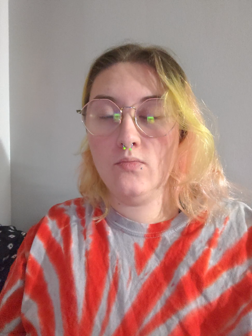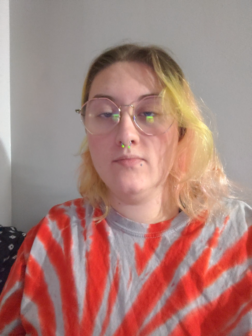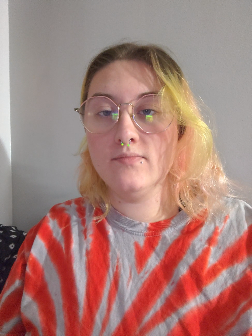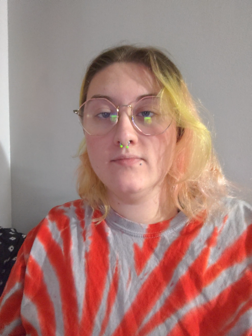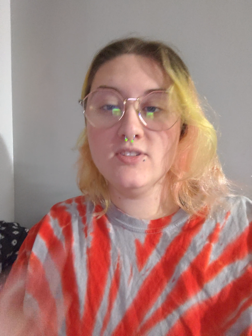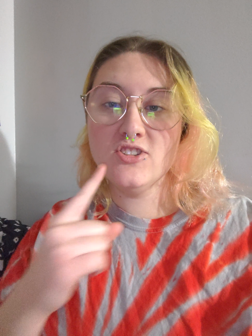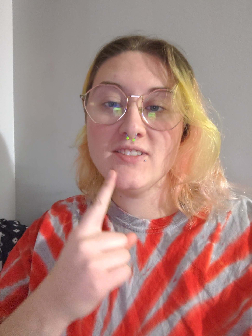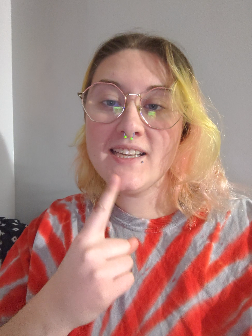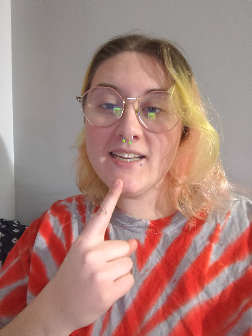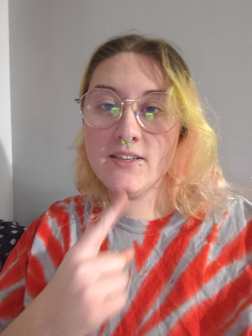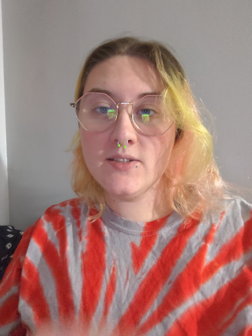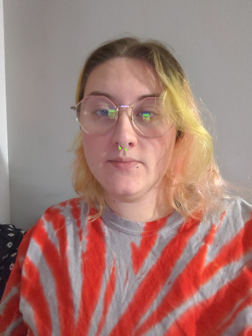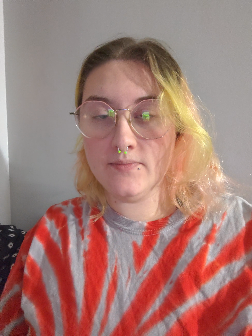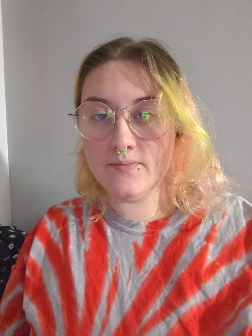chin